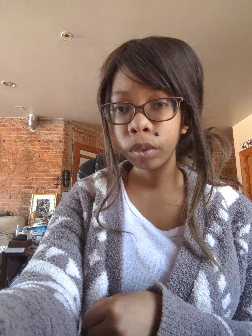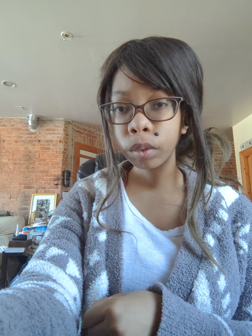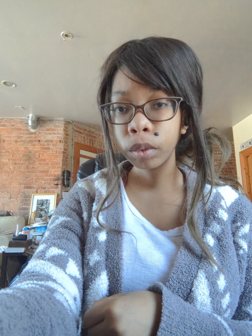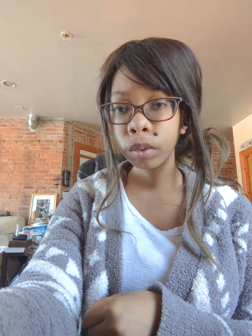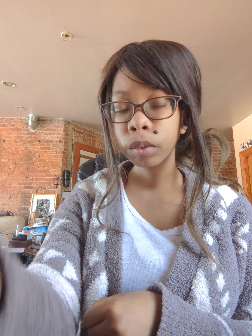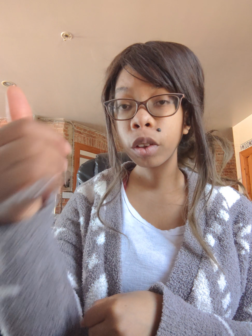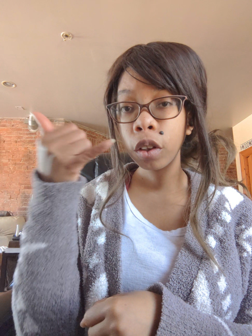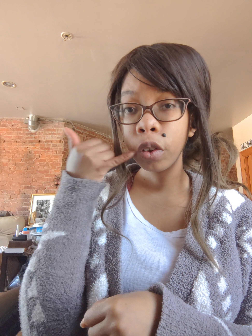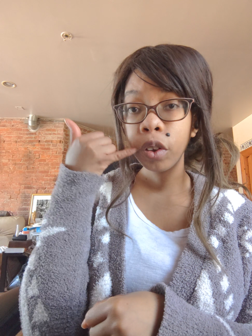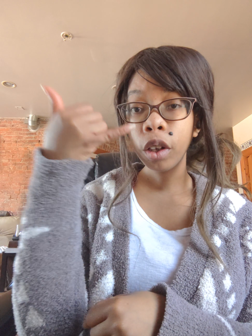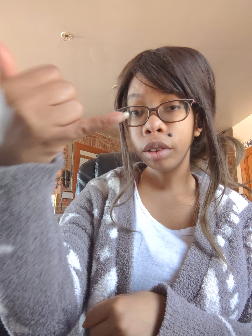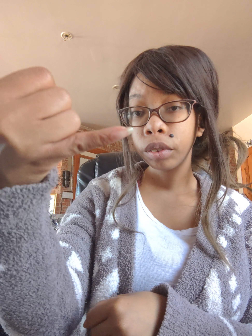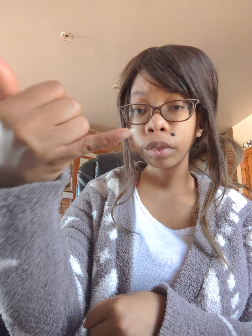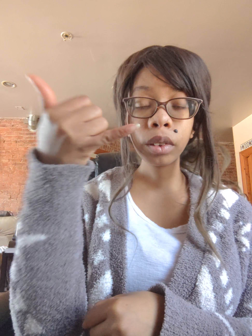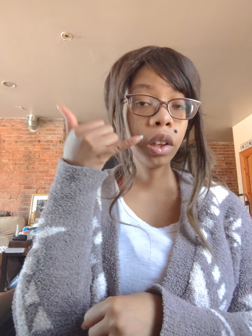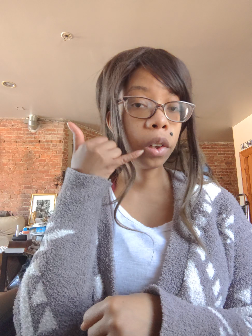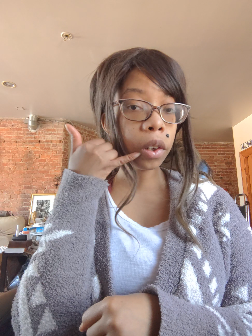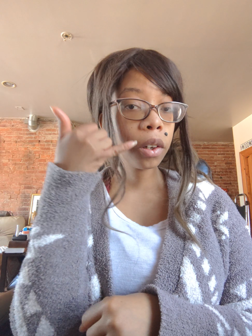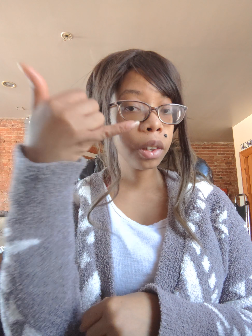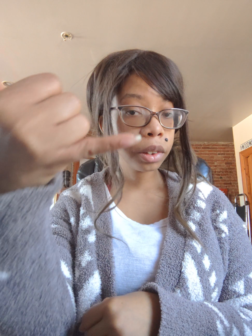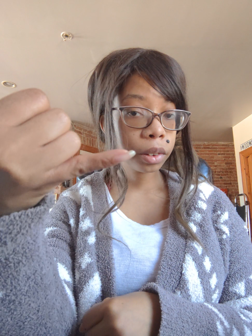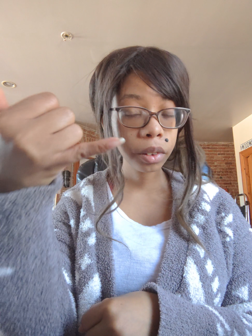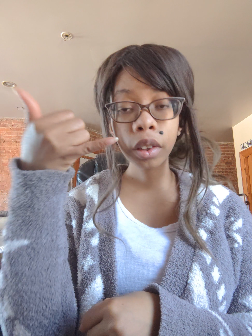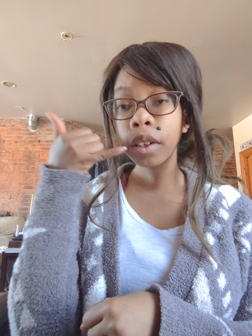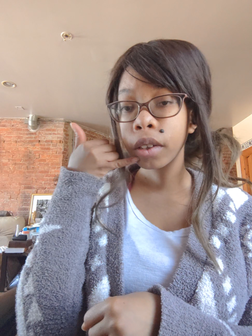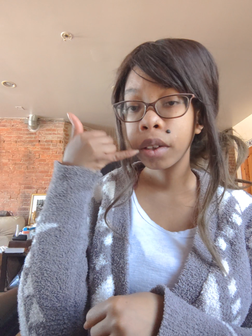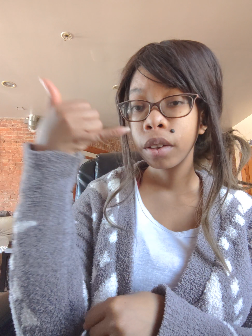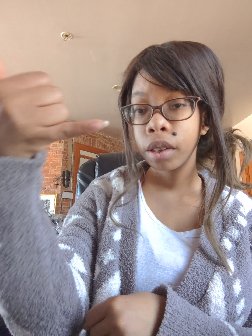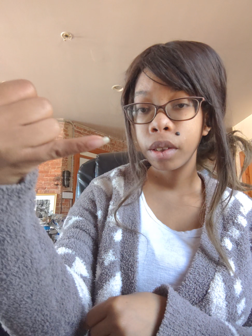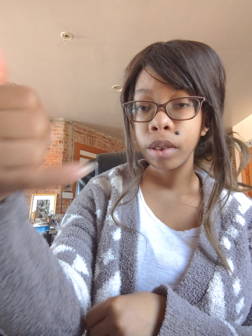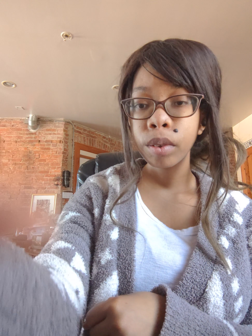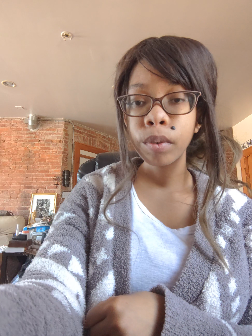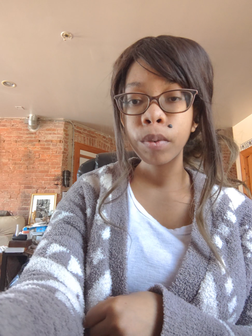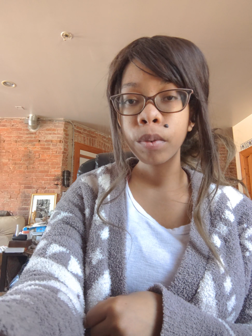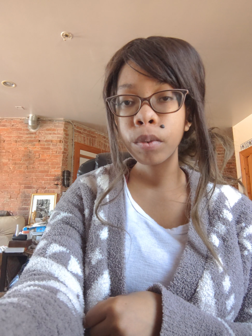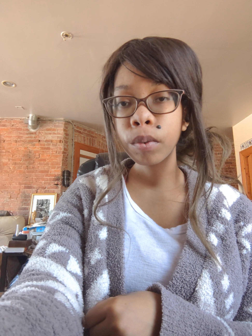call on the phone